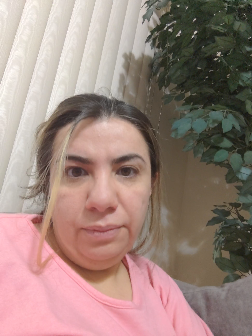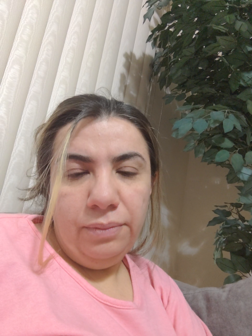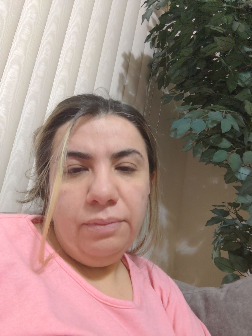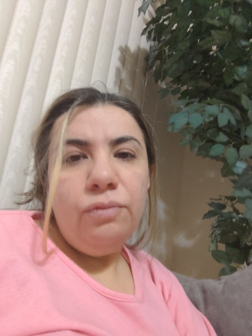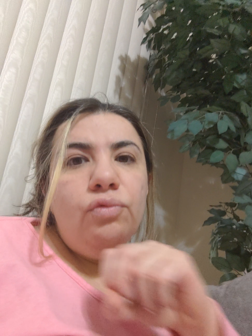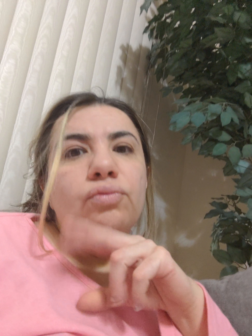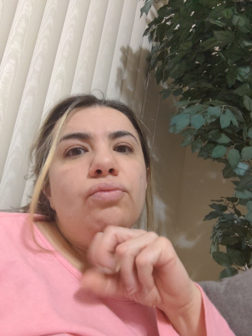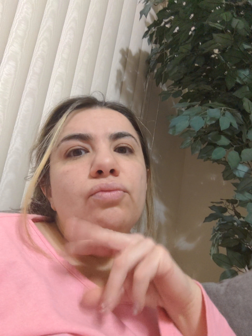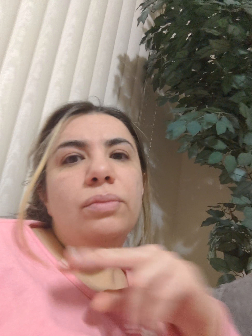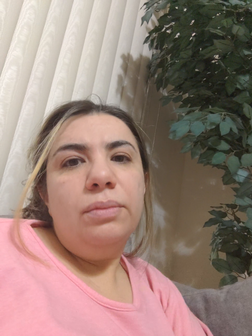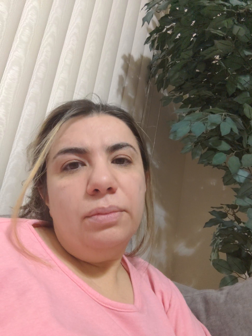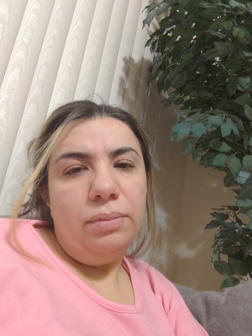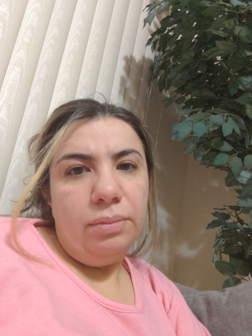frog